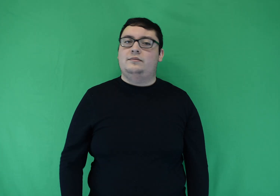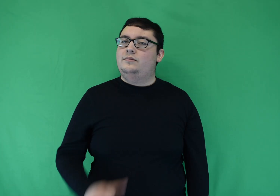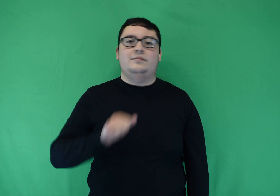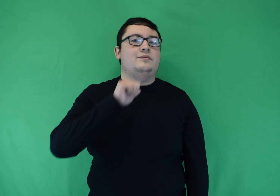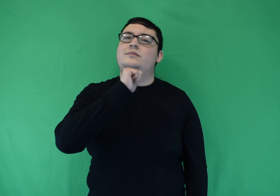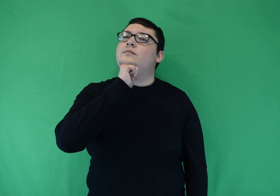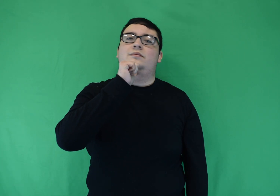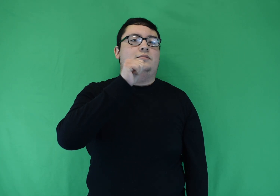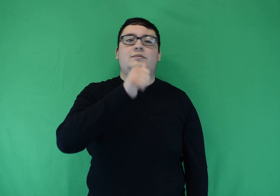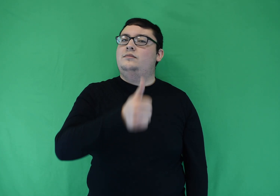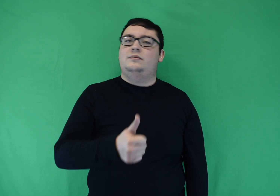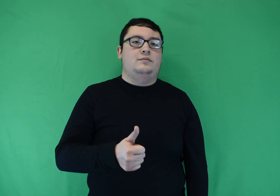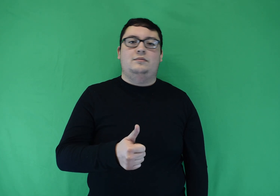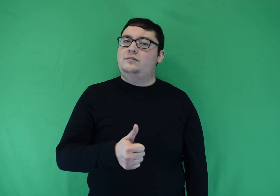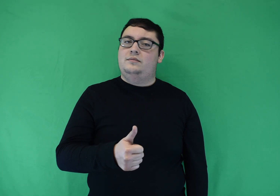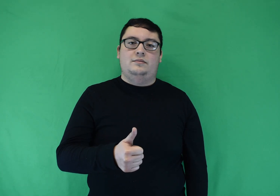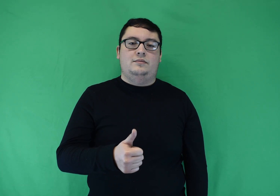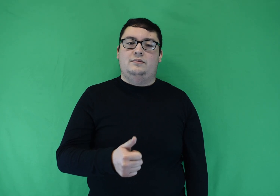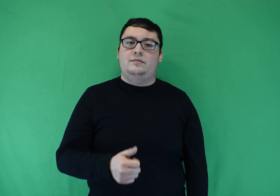no nada